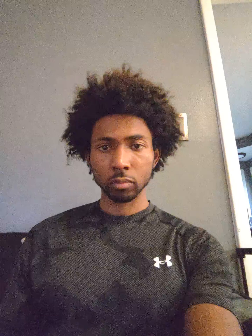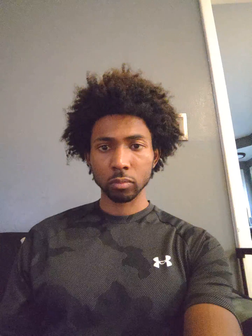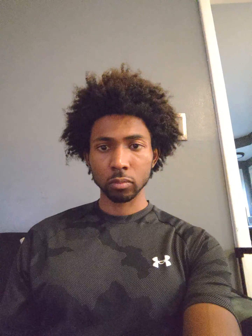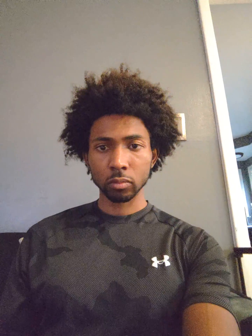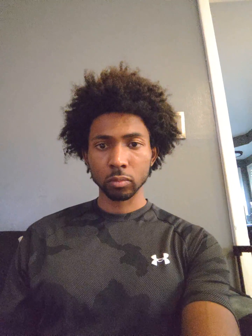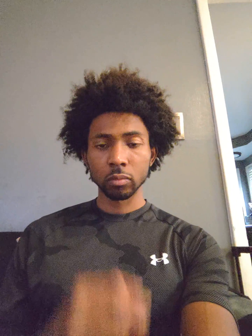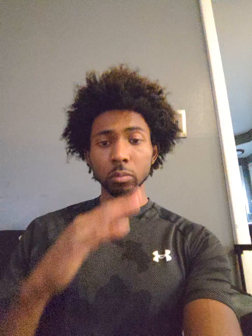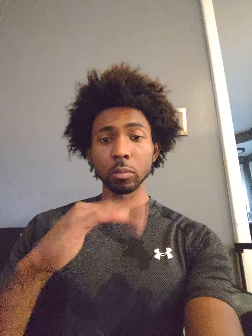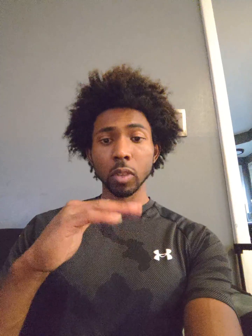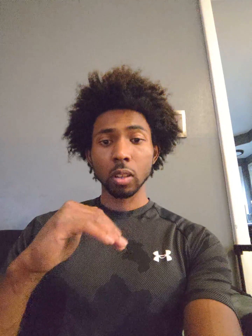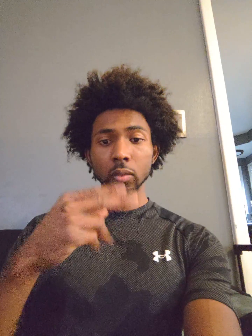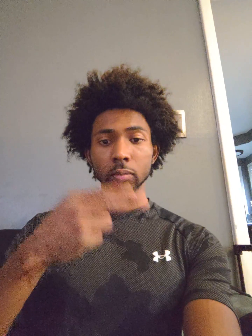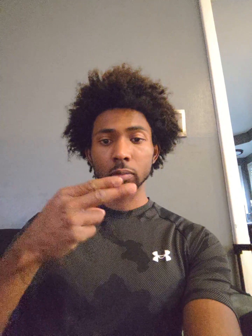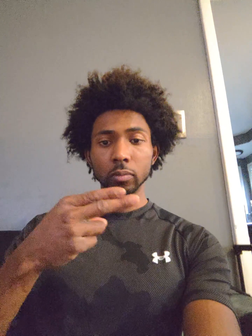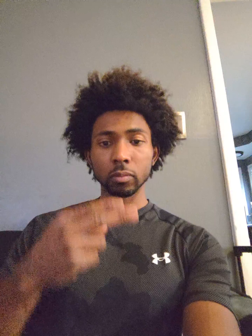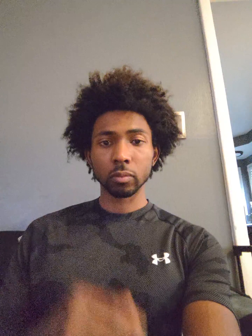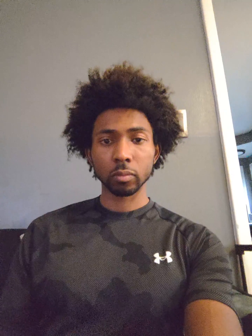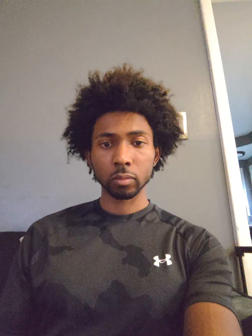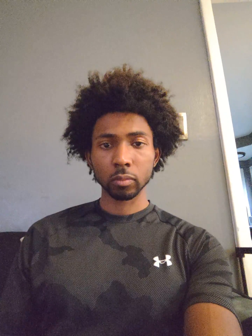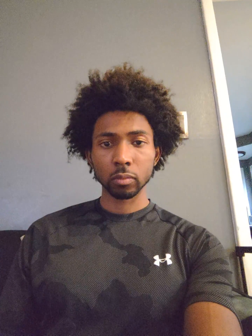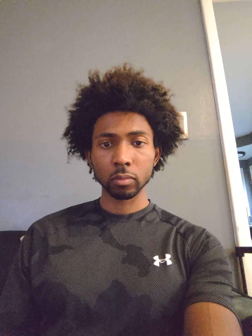pet's name